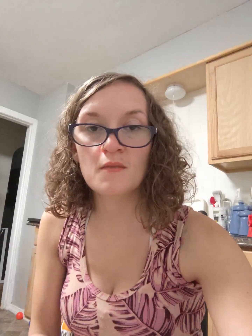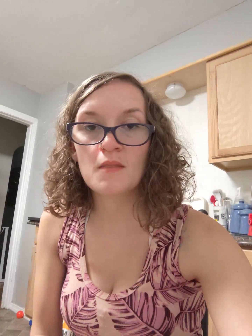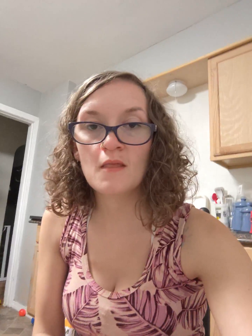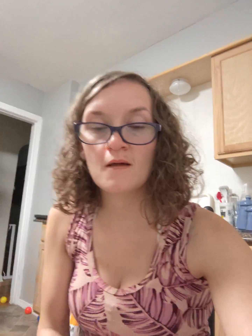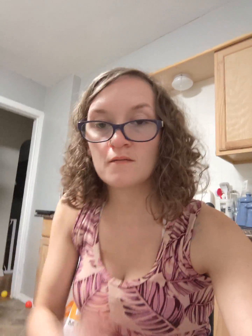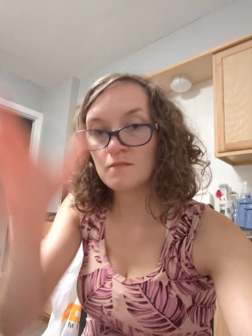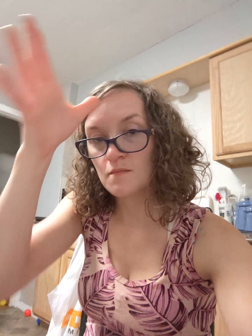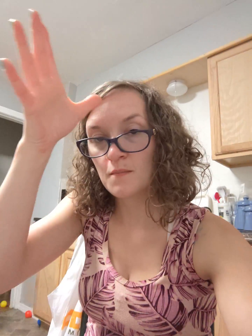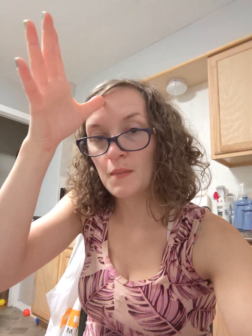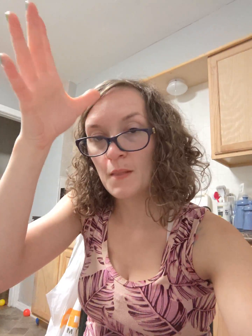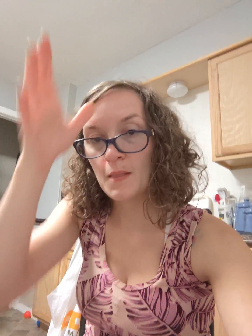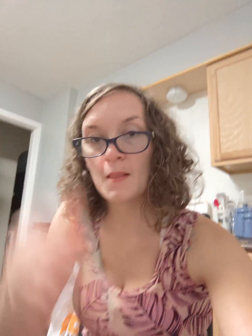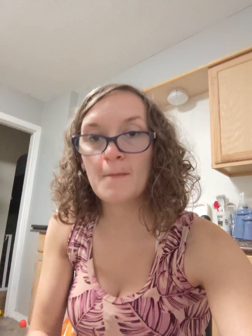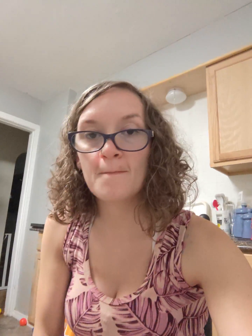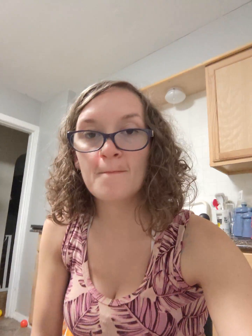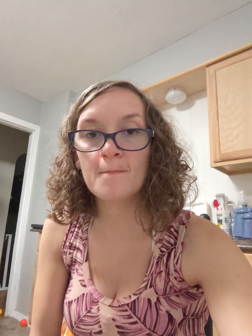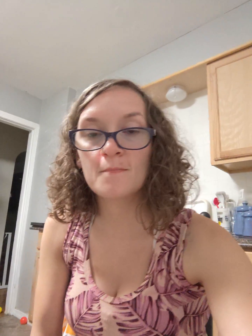daddy